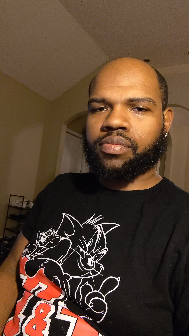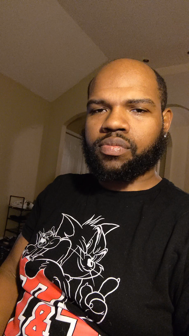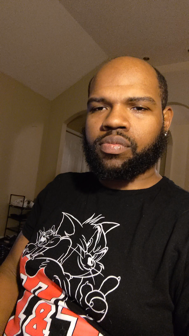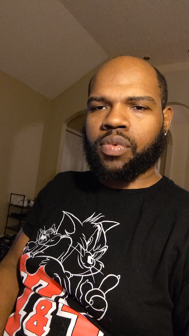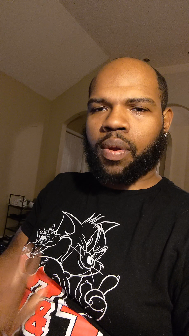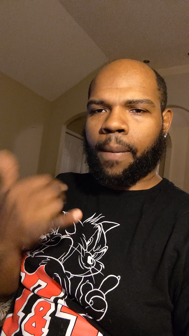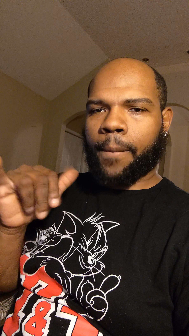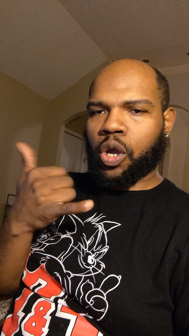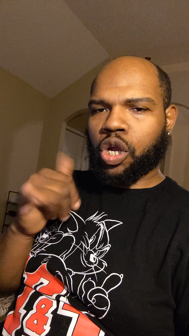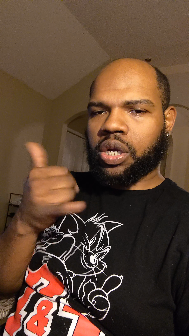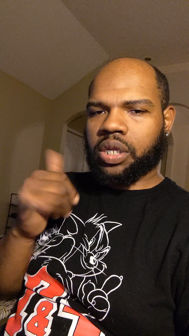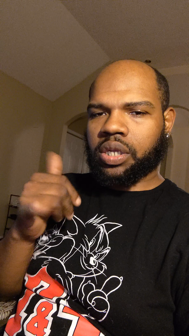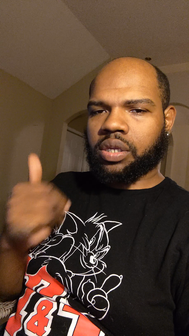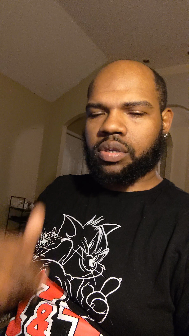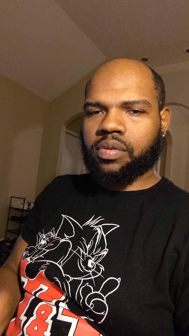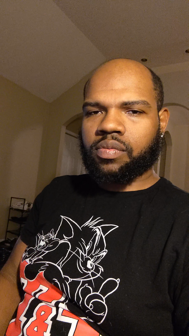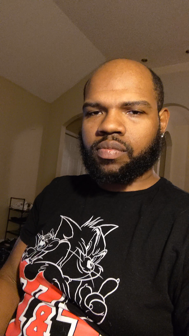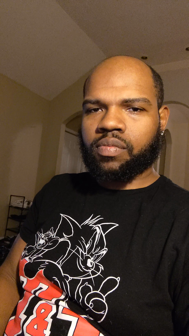party